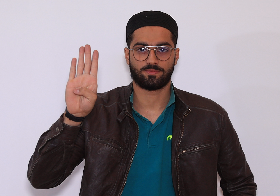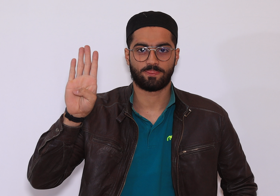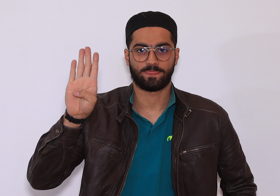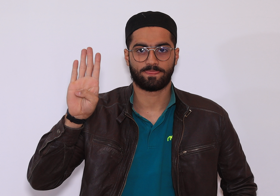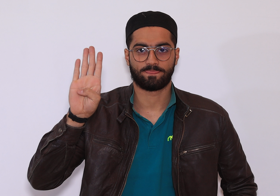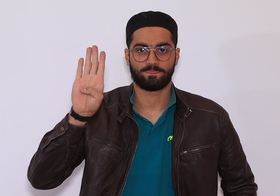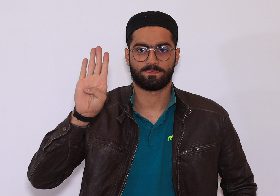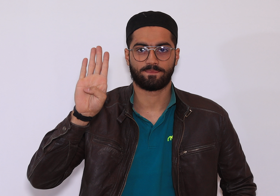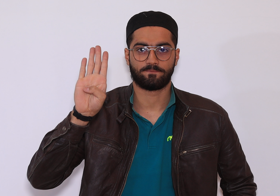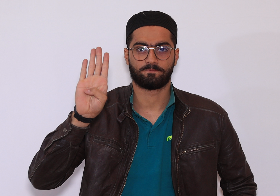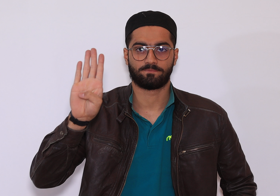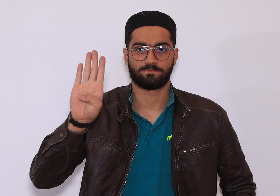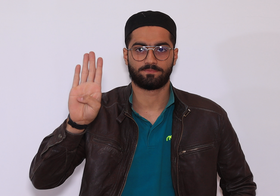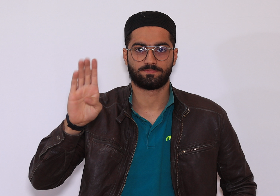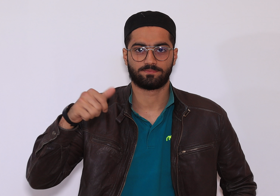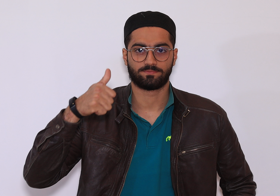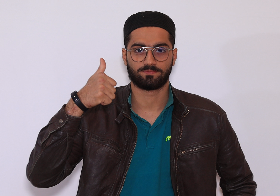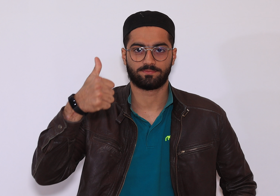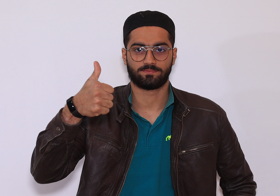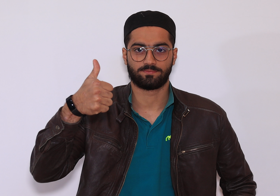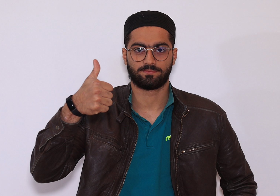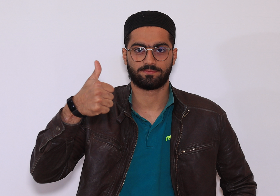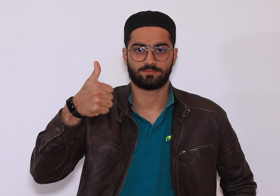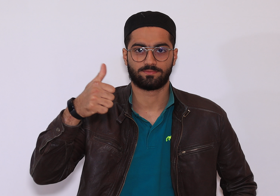best